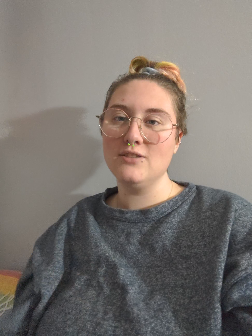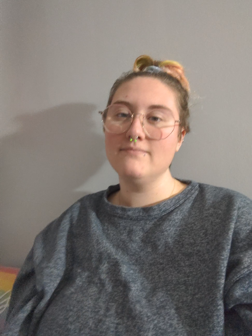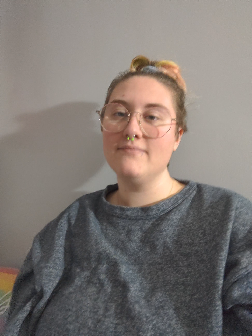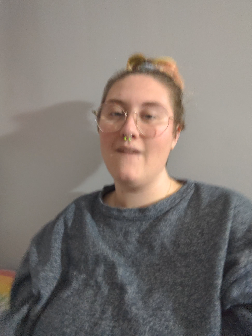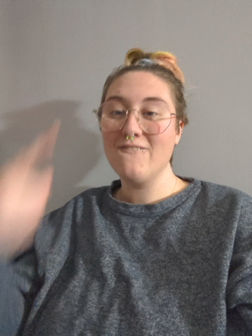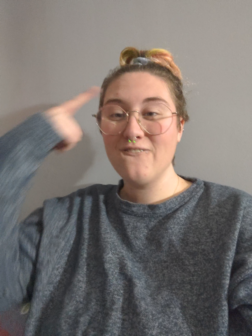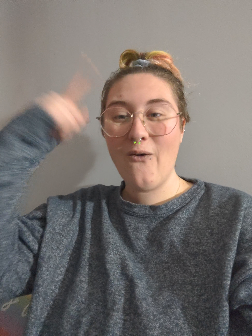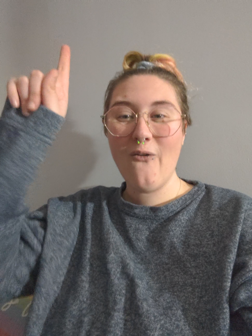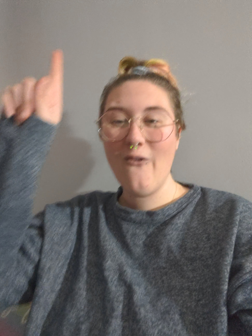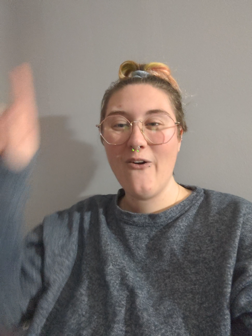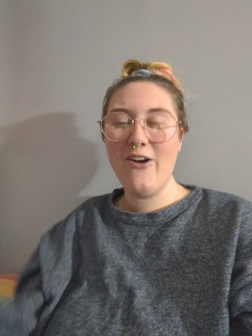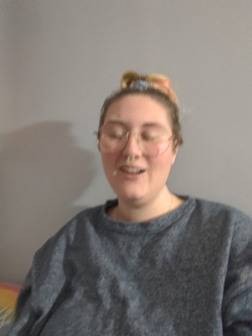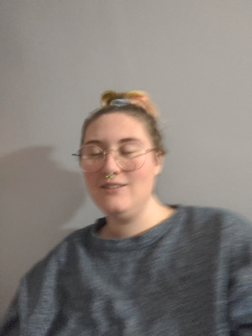for